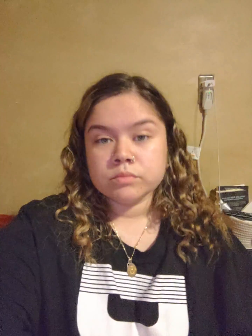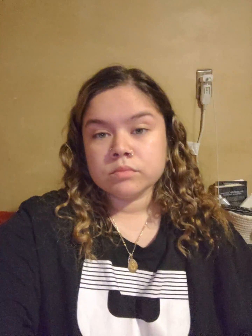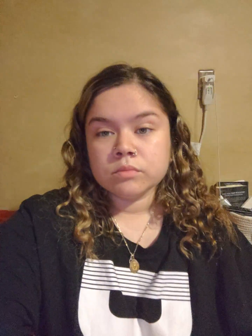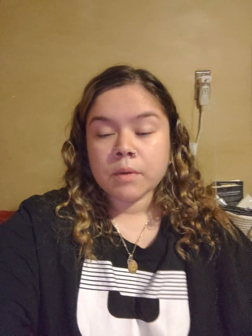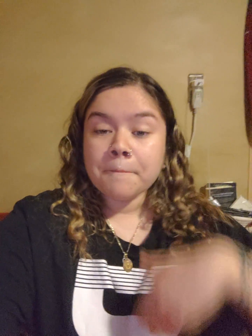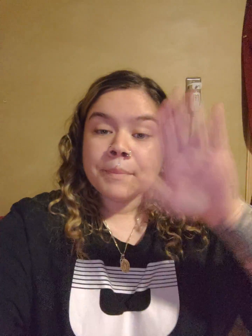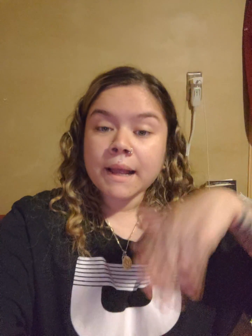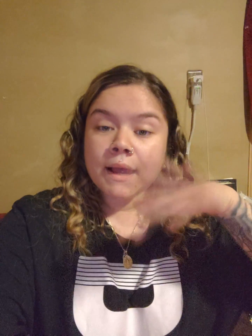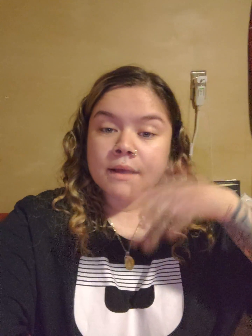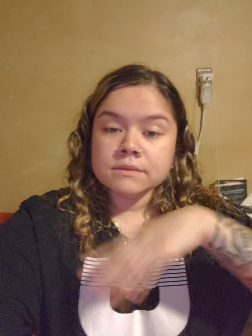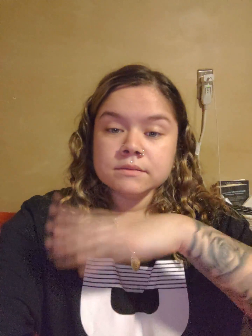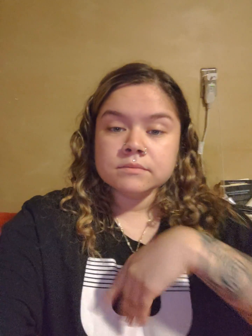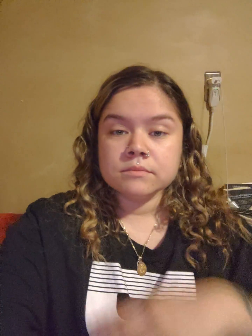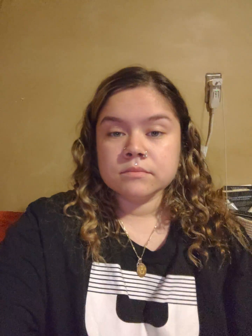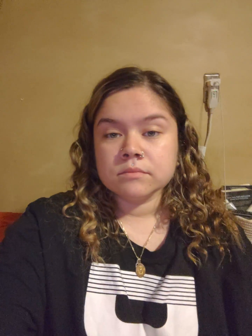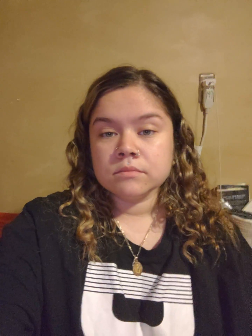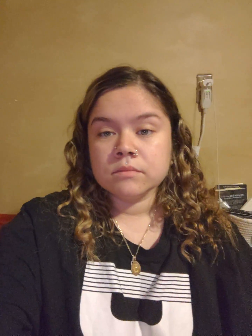paint